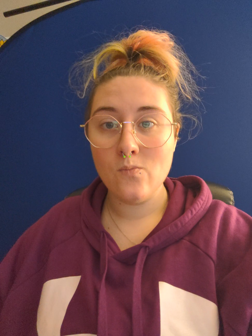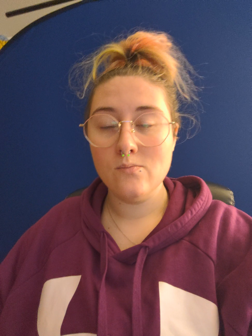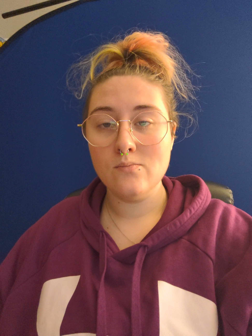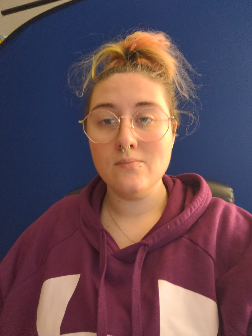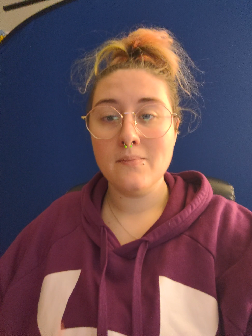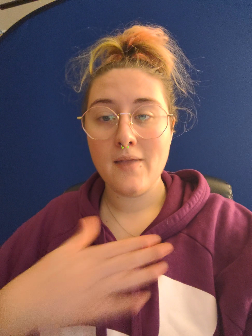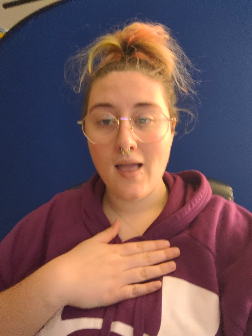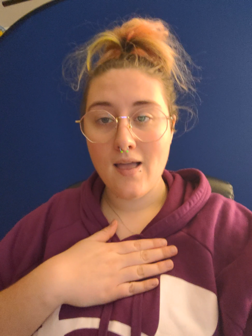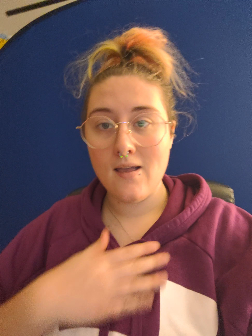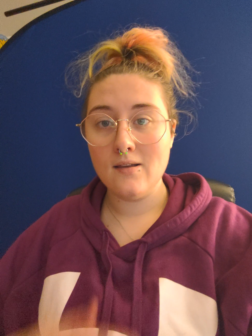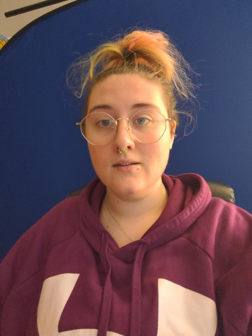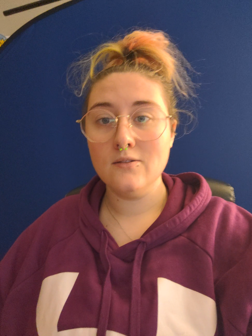my